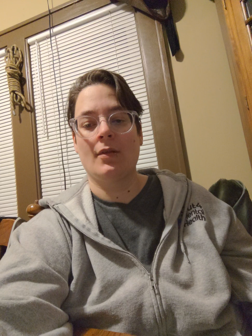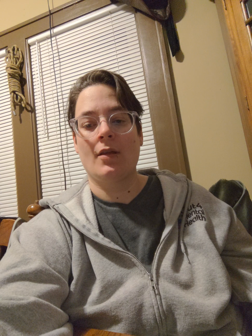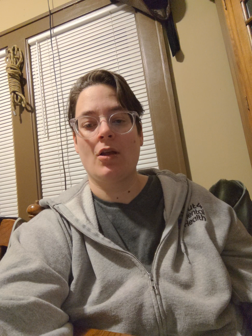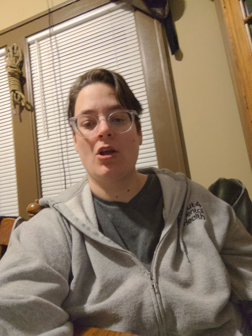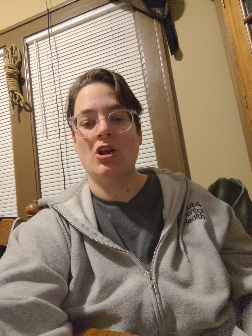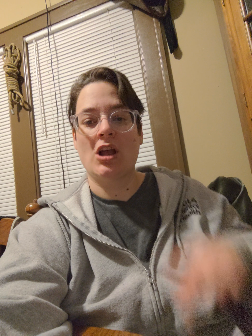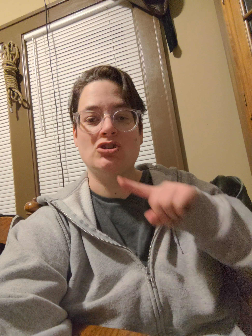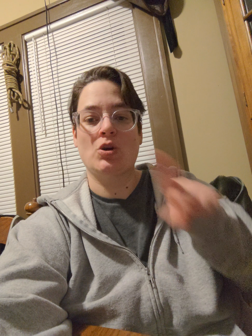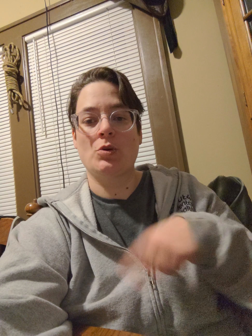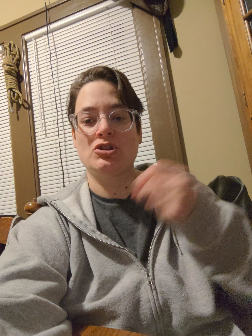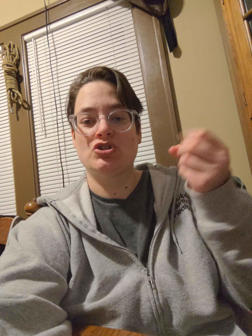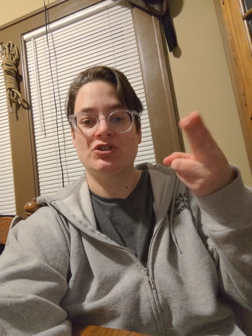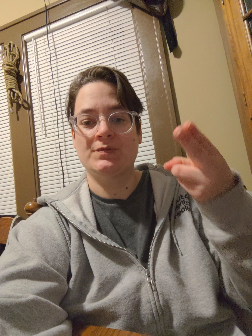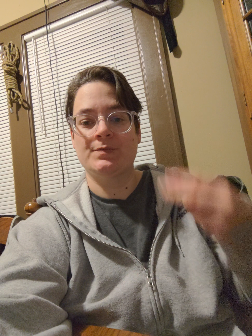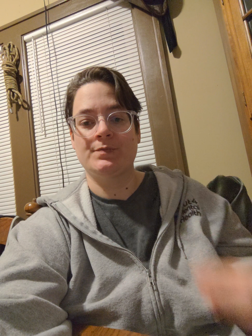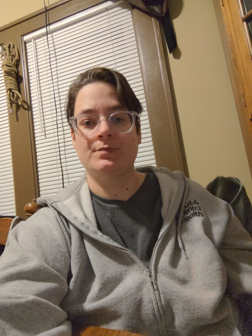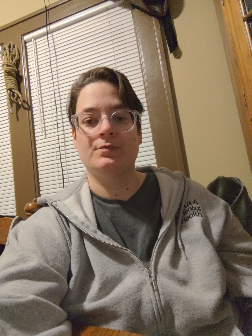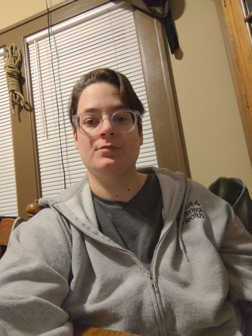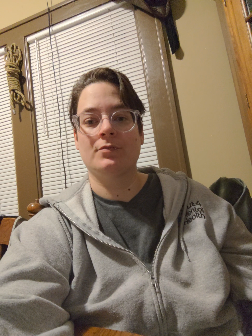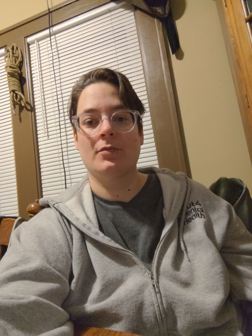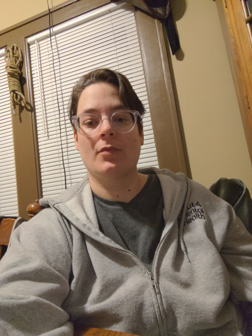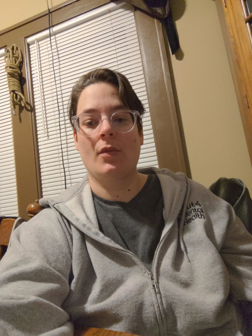garbage